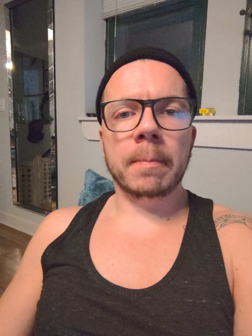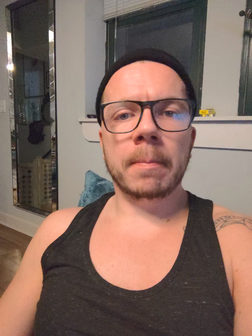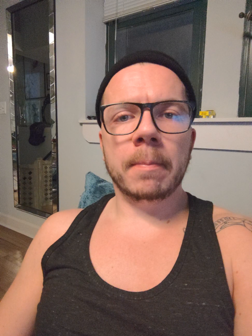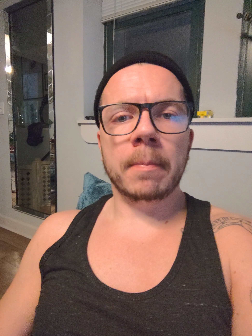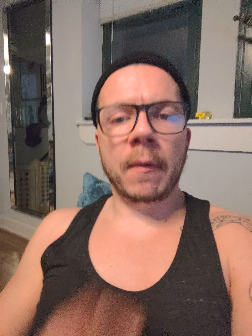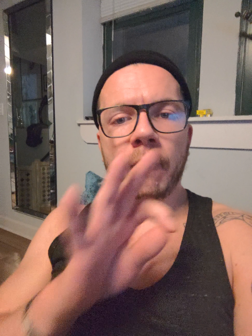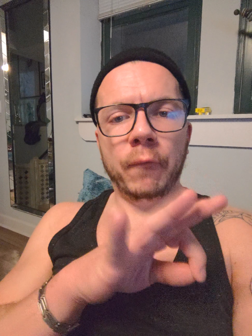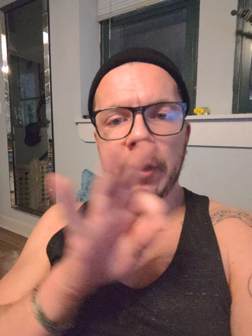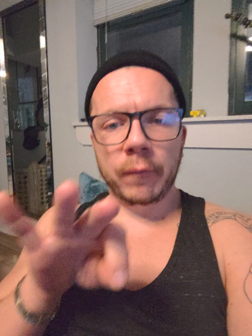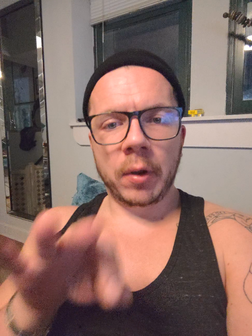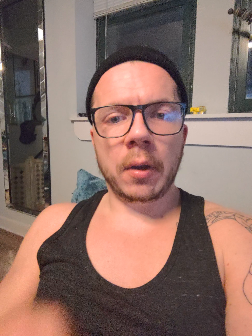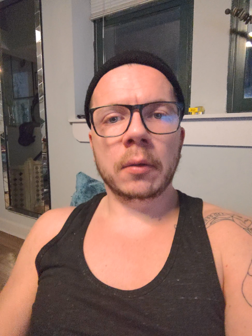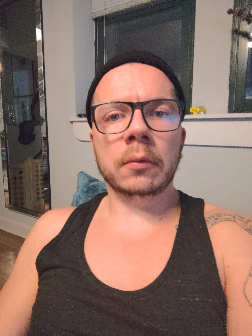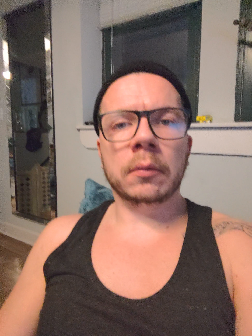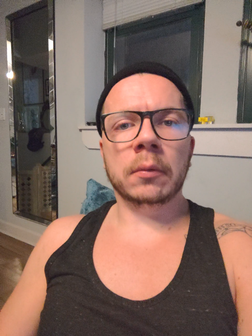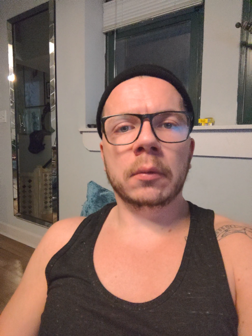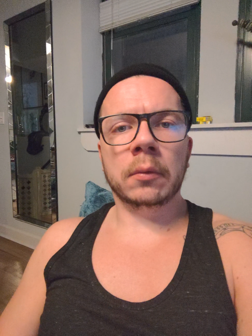french fries